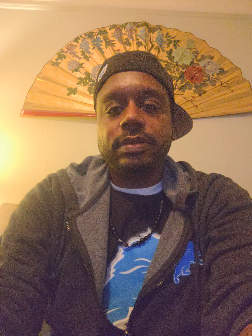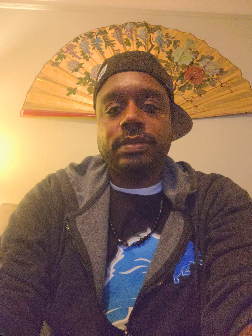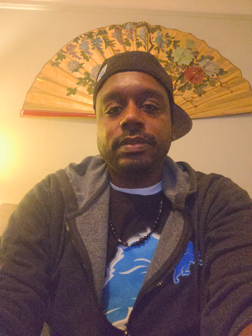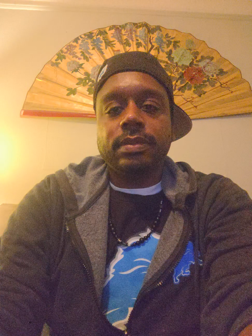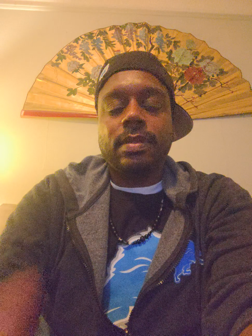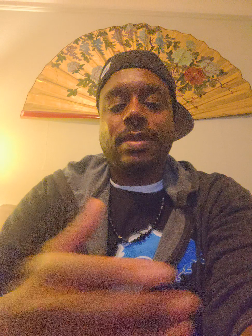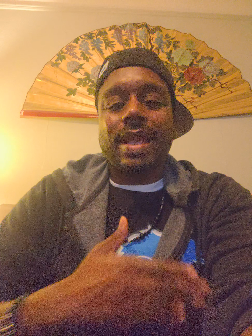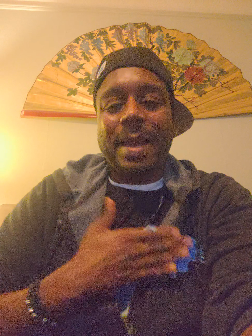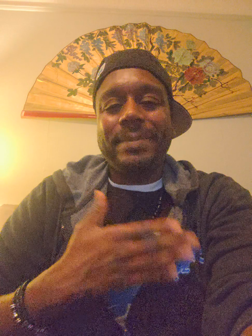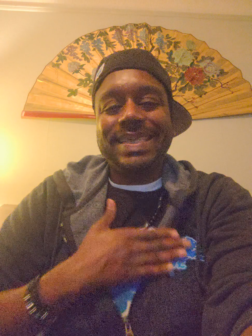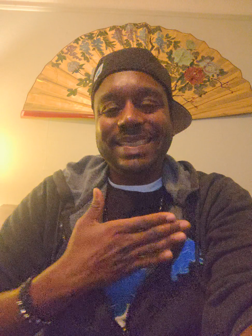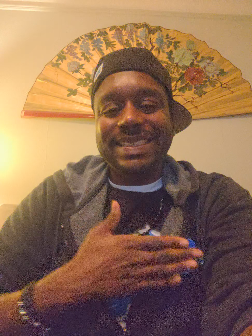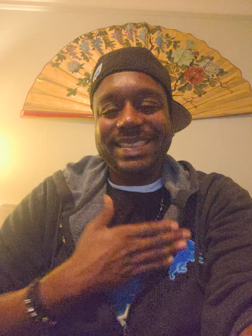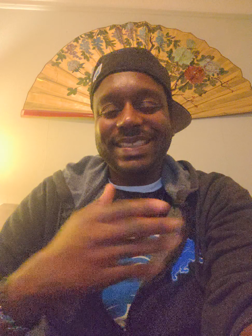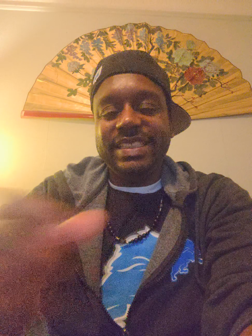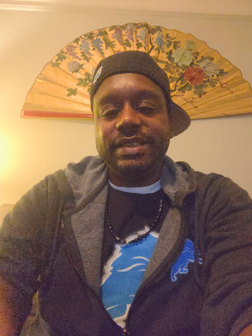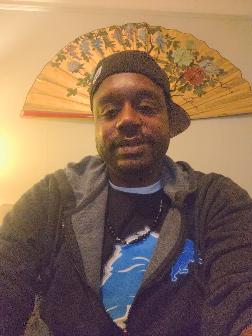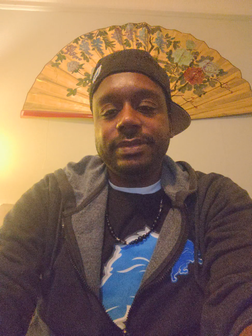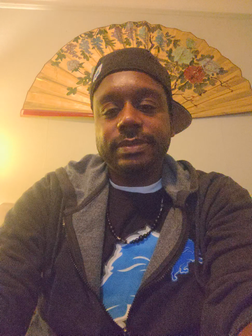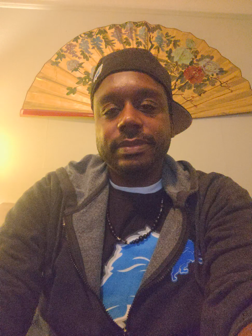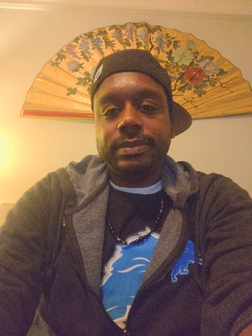happy